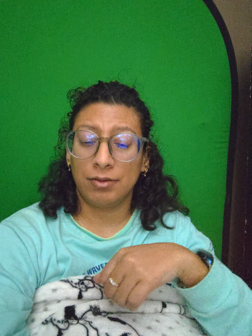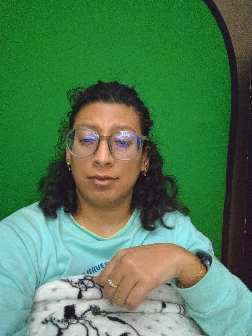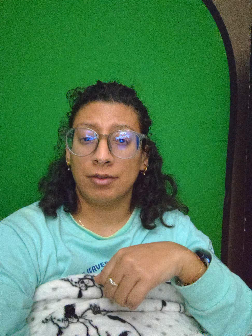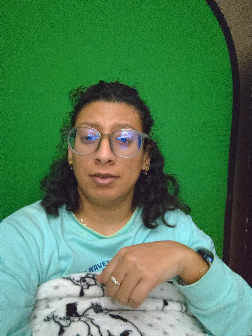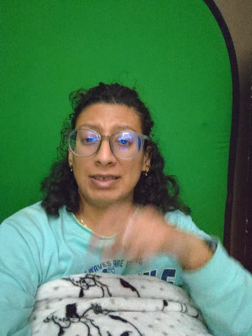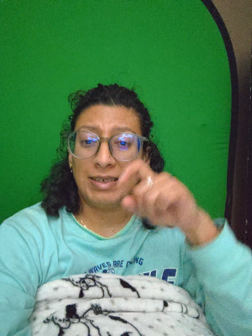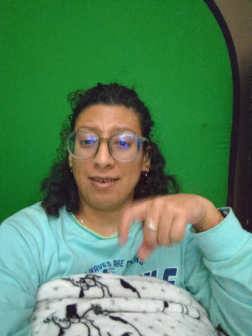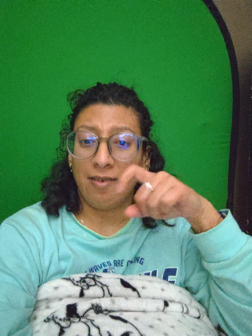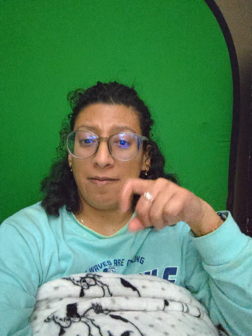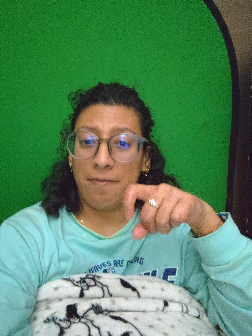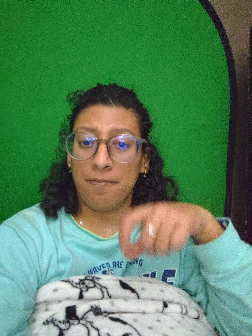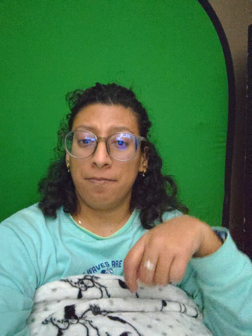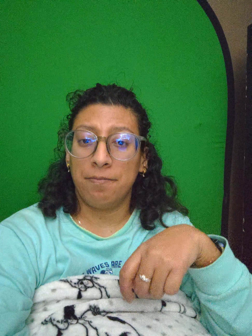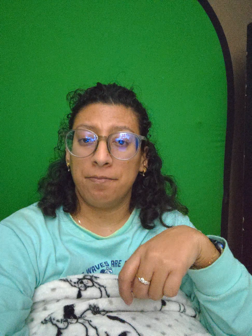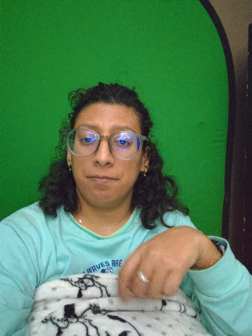time